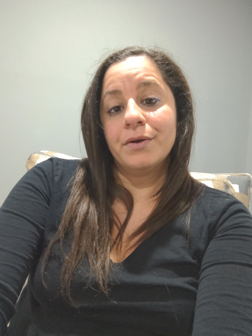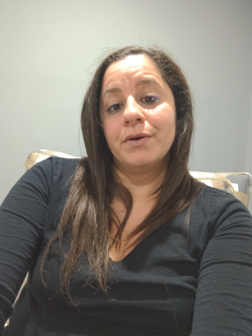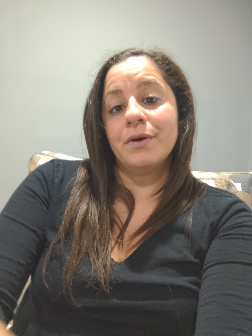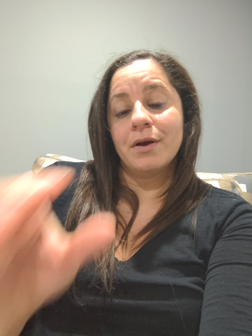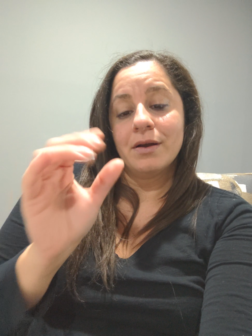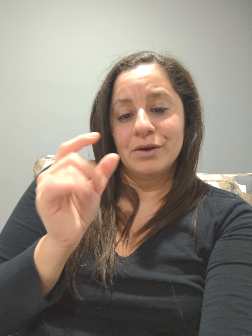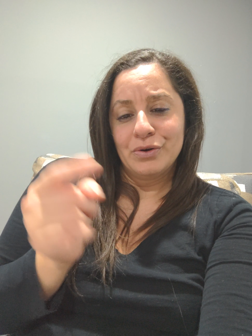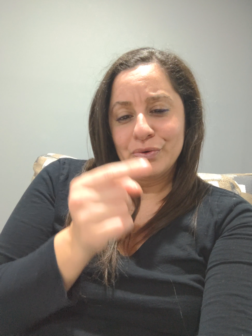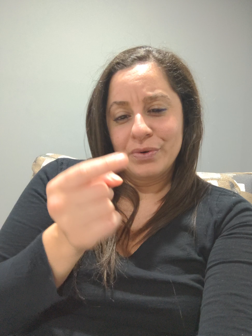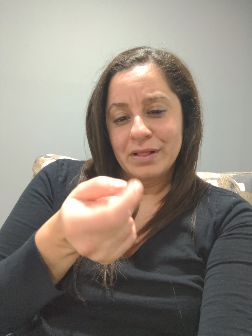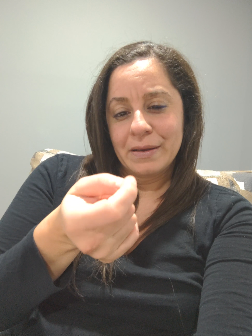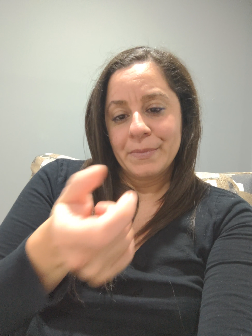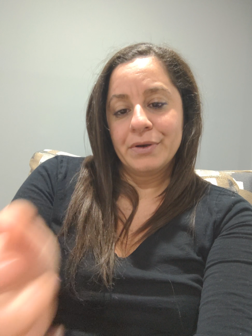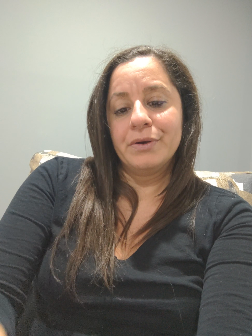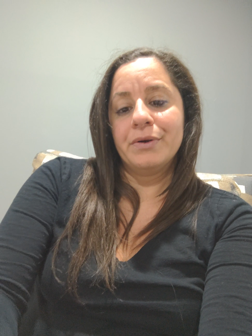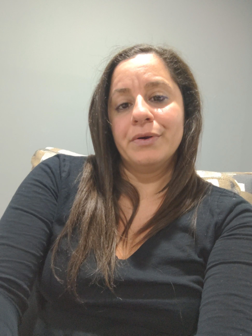owie